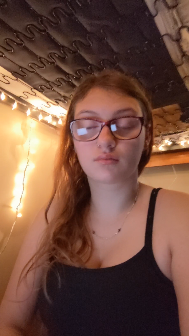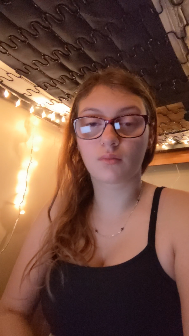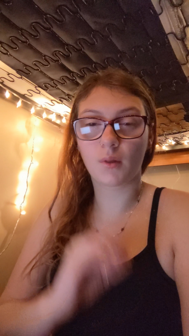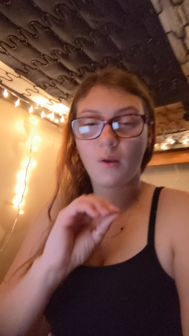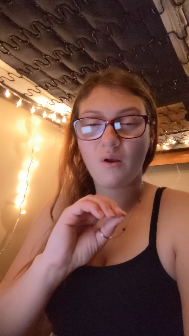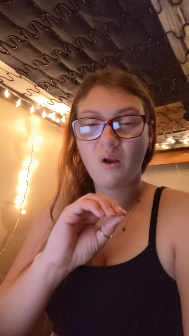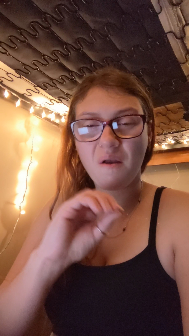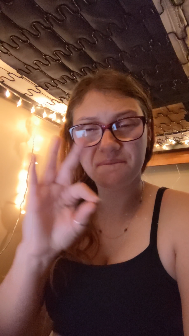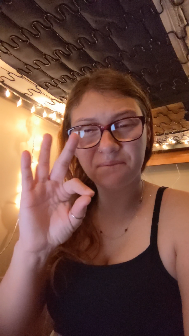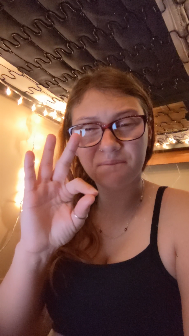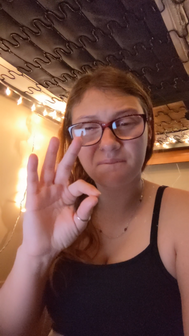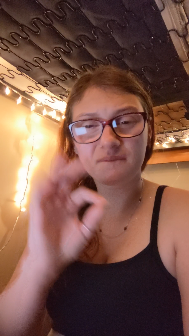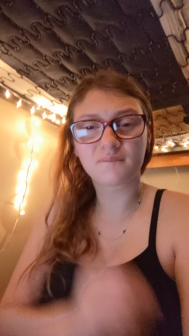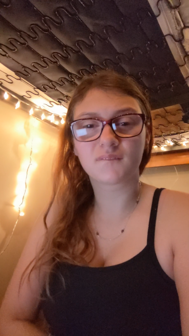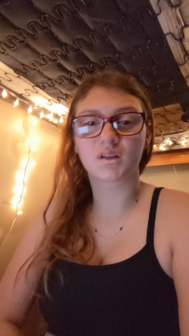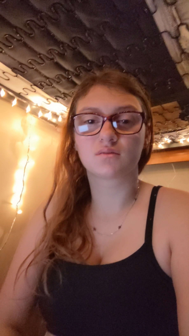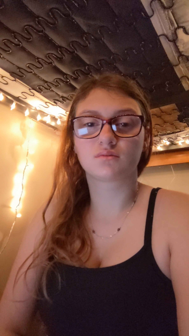off